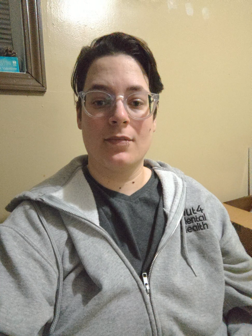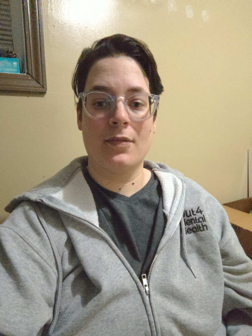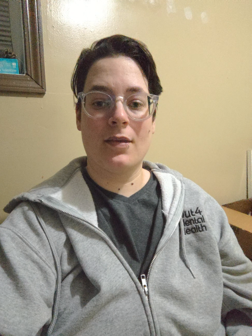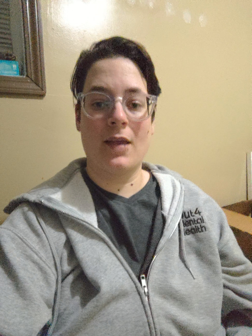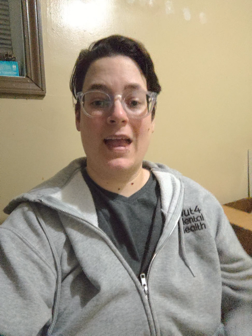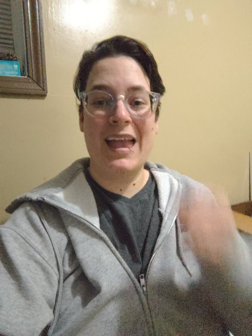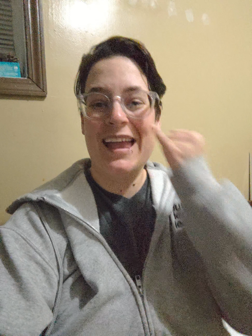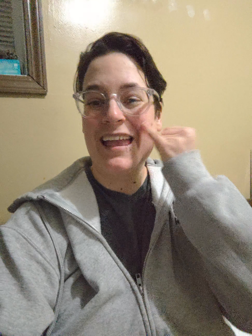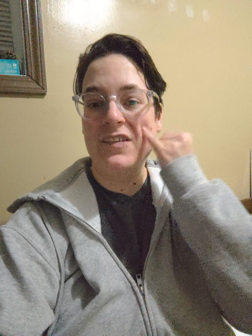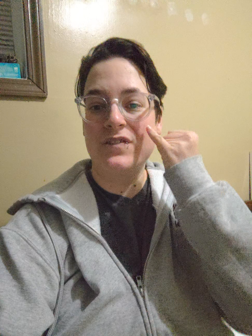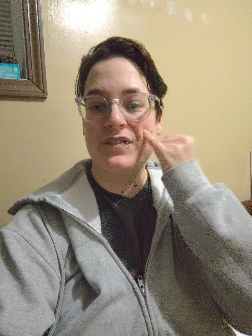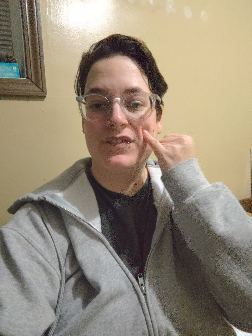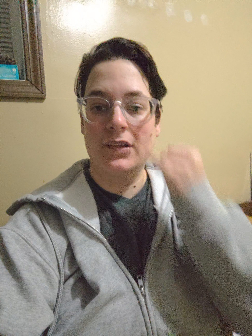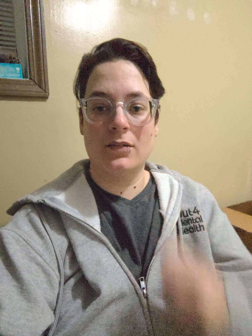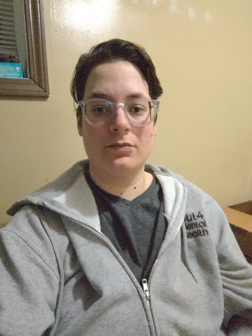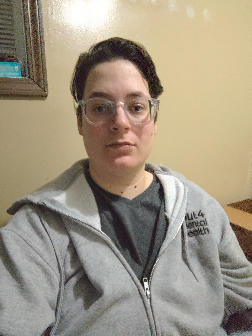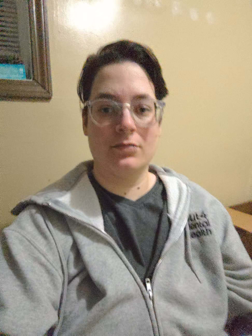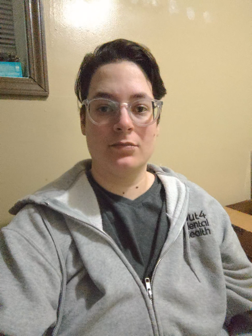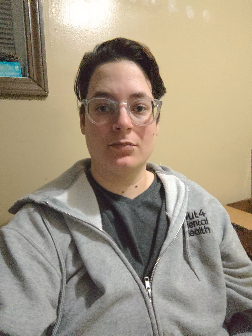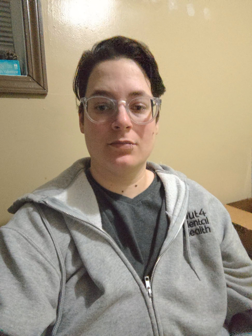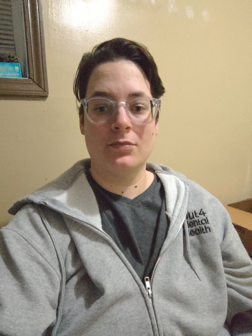if